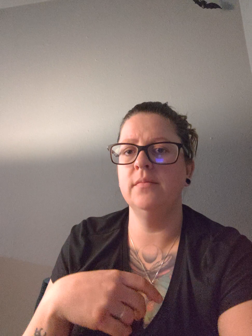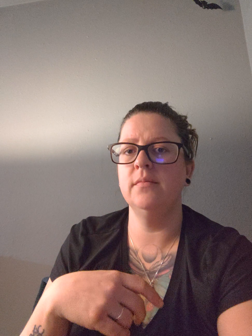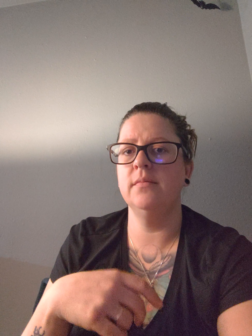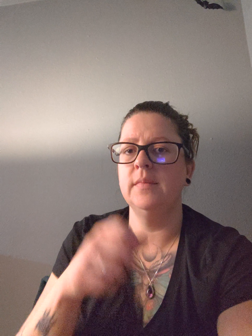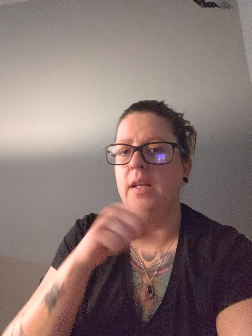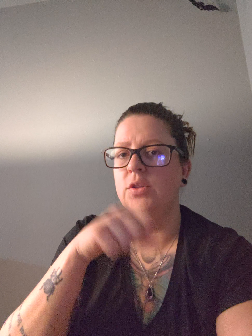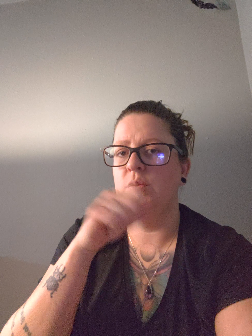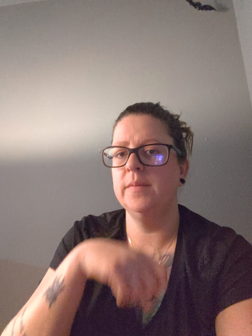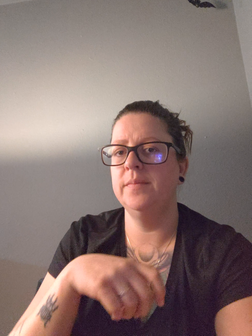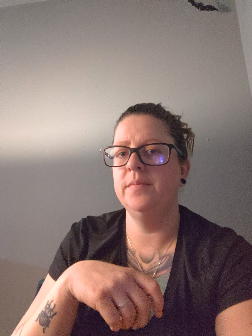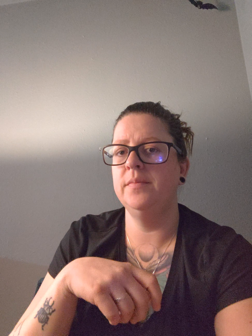ice cream